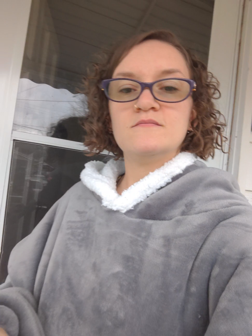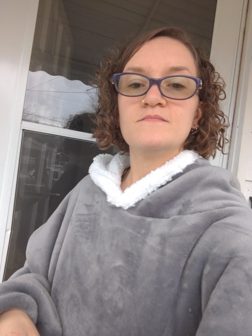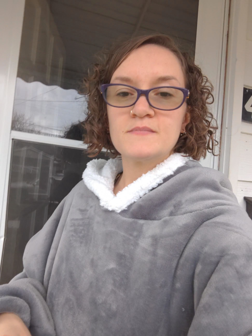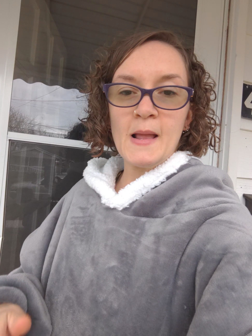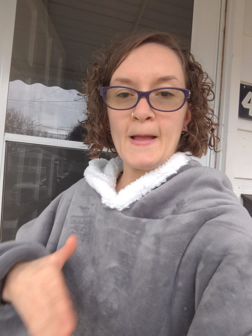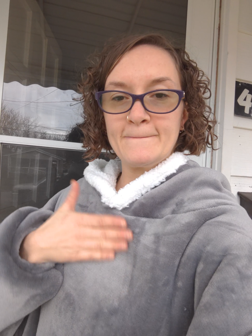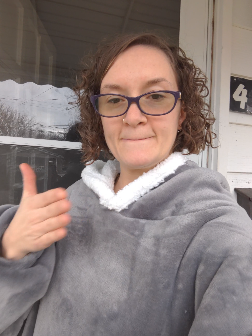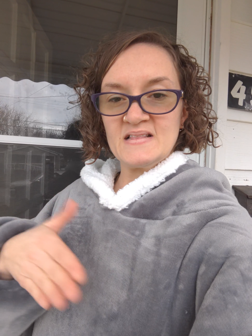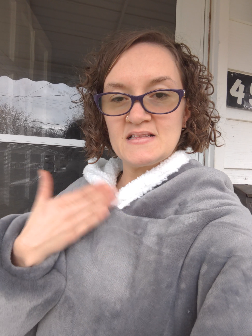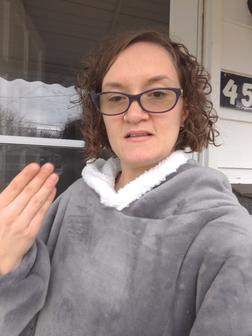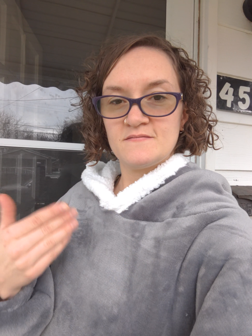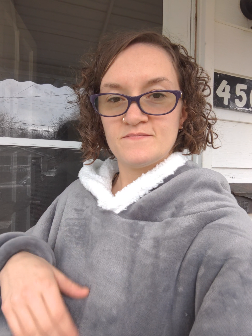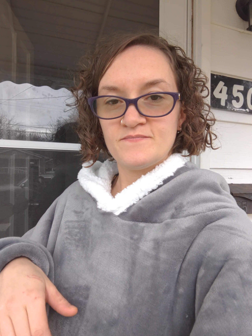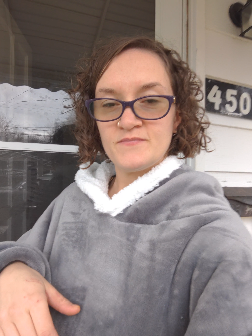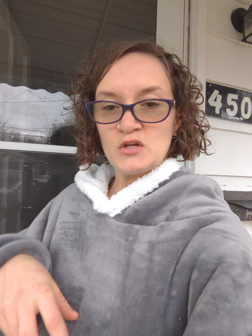happy